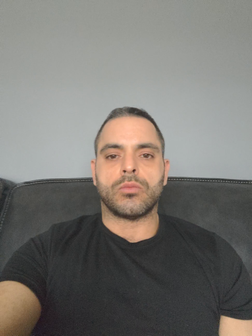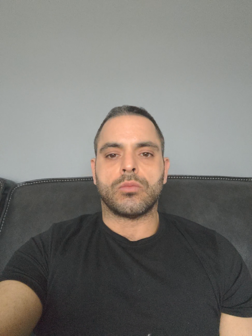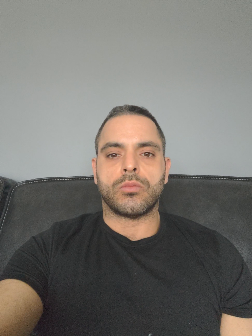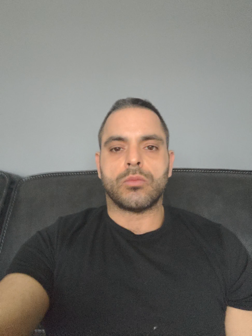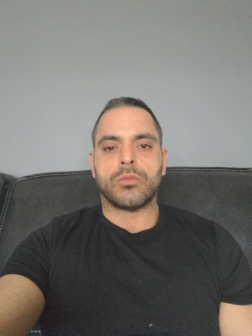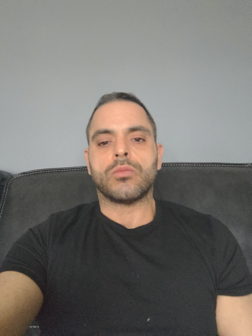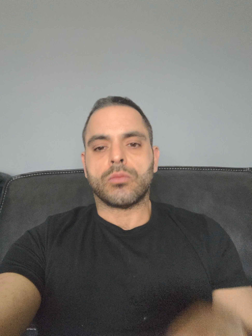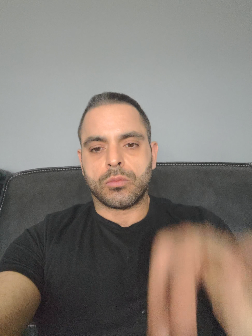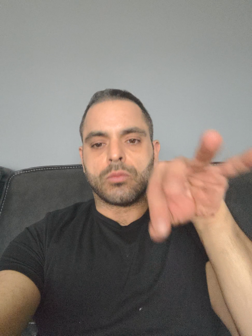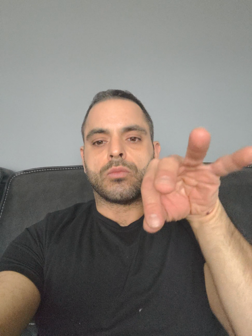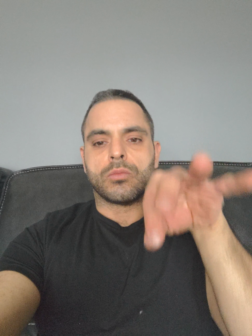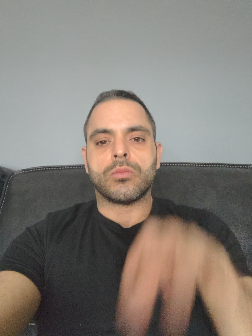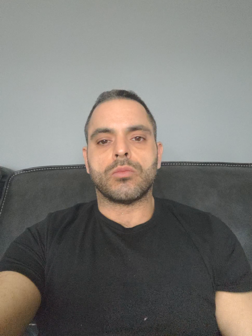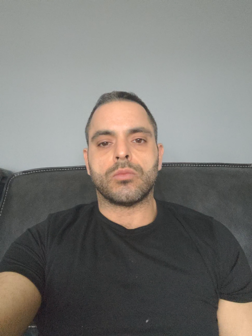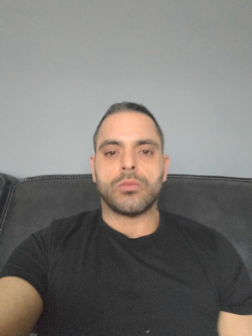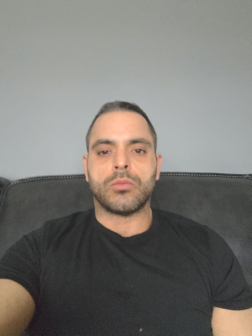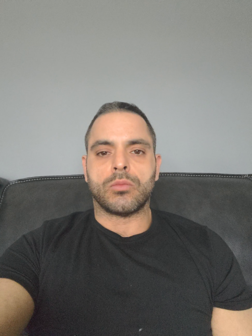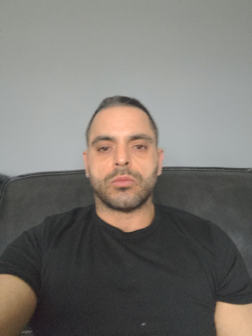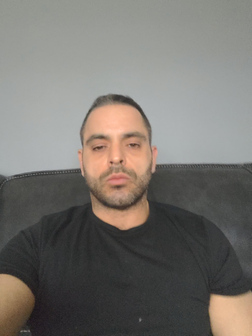find